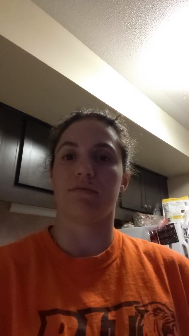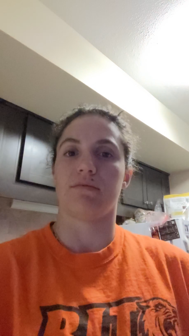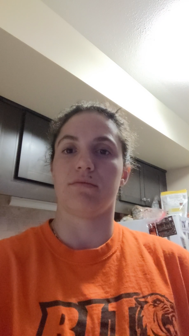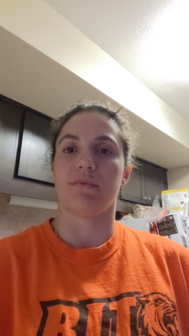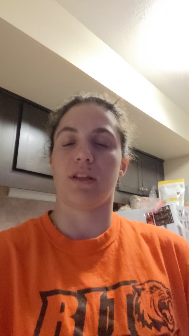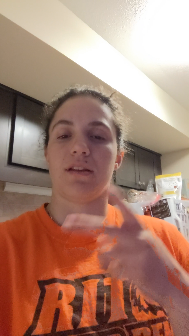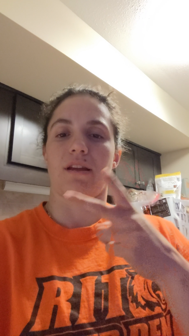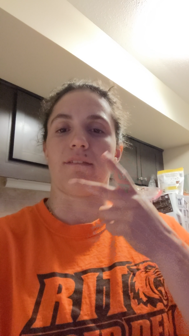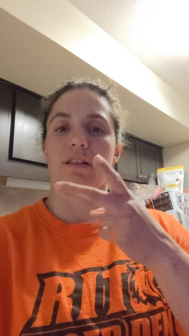careful